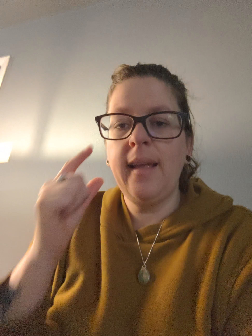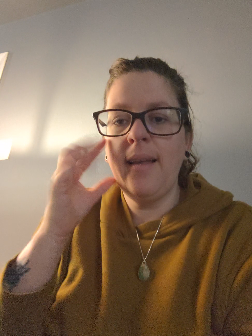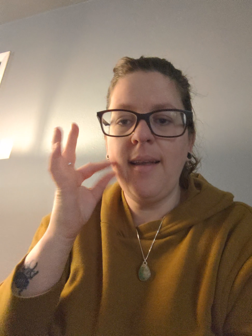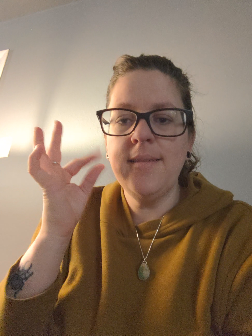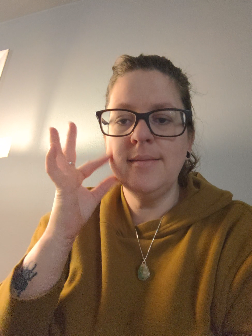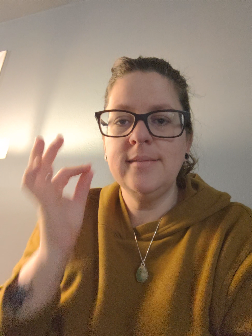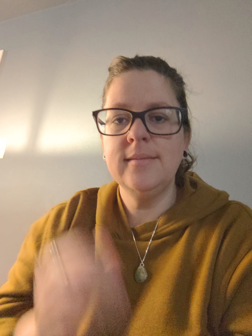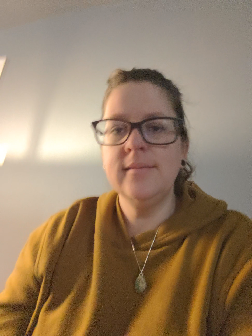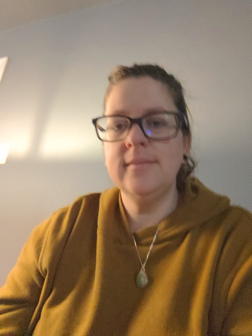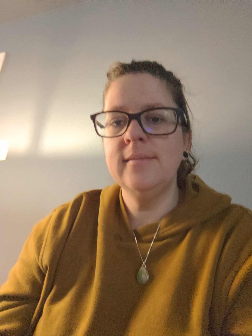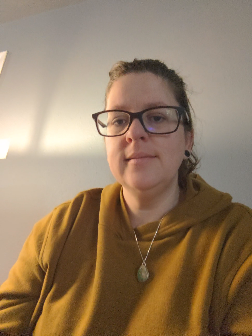cat